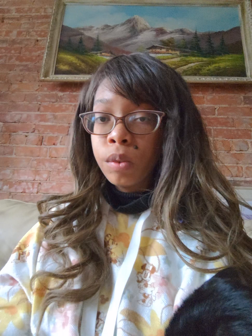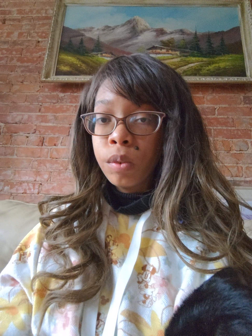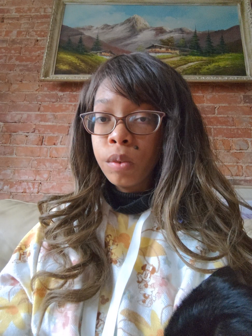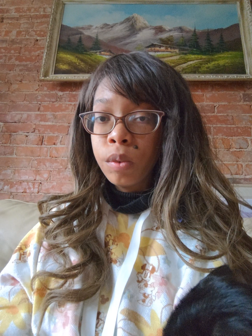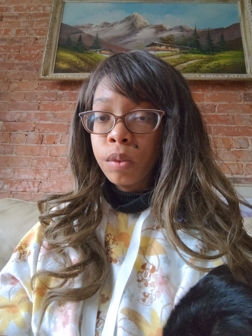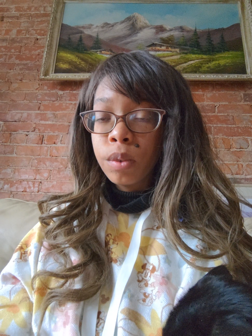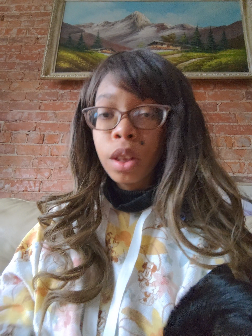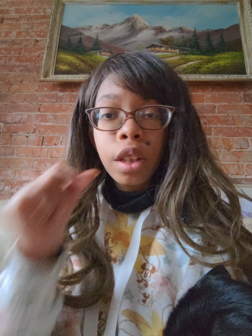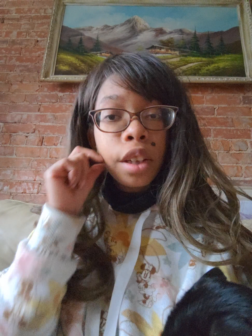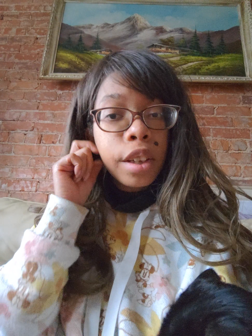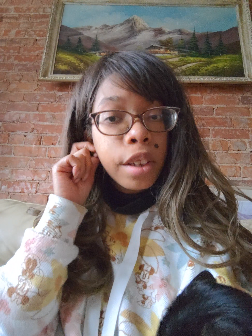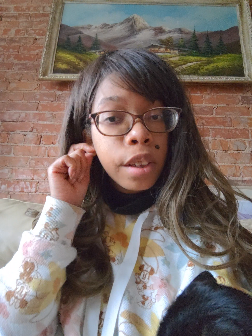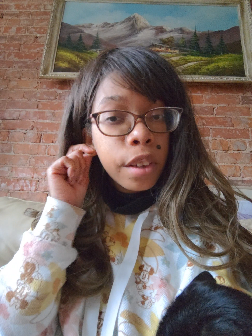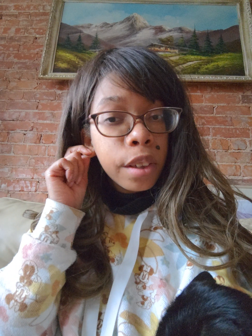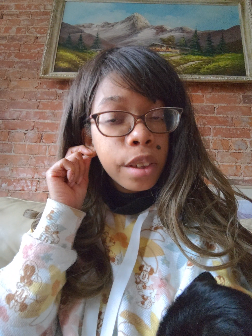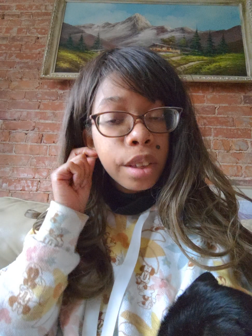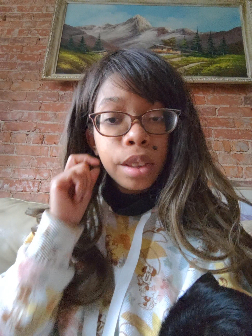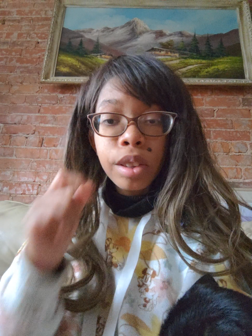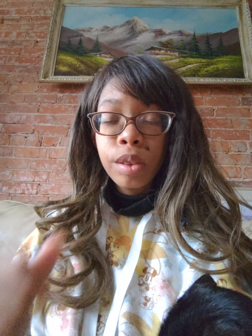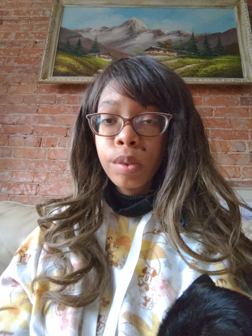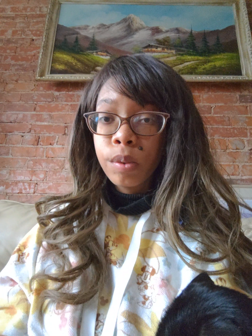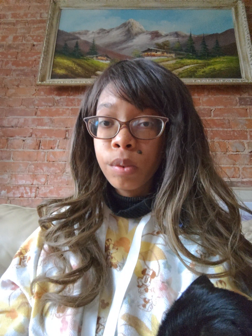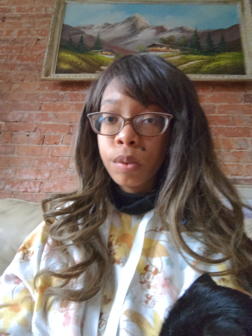ear